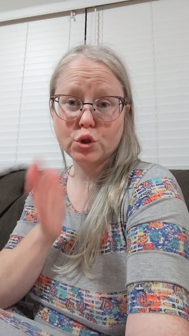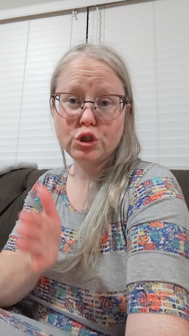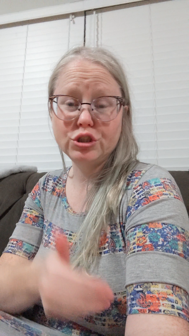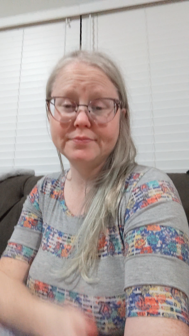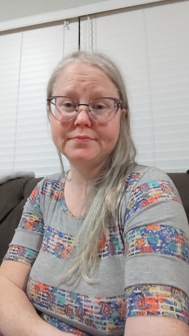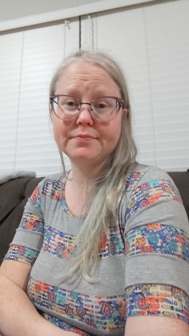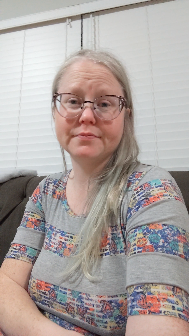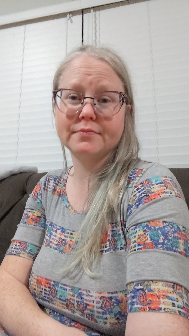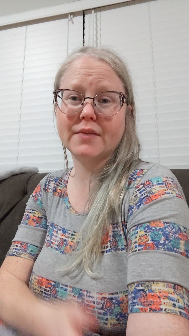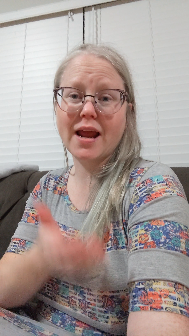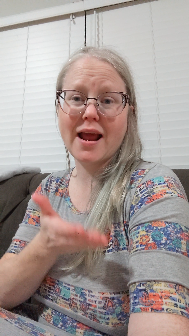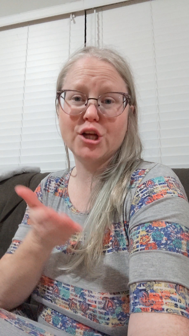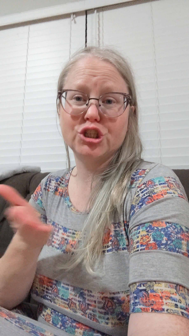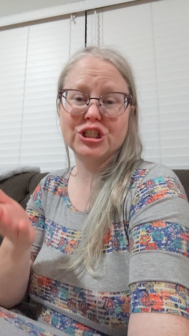carry